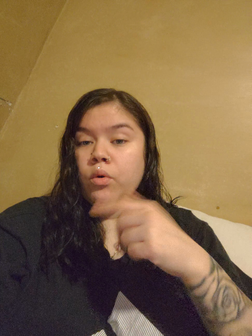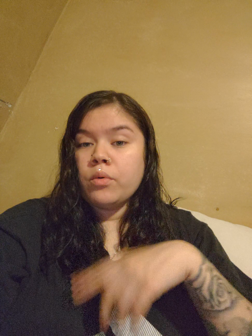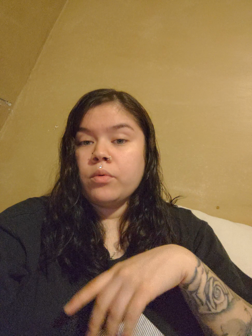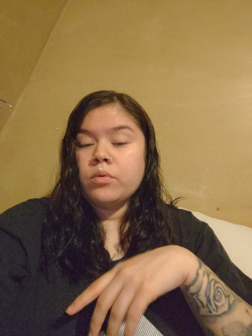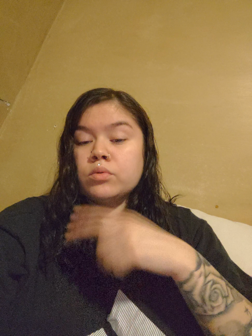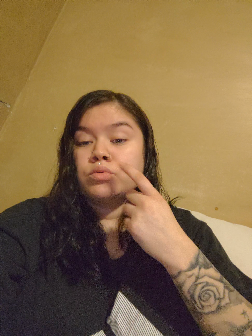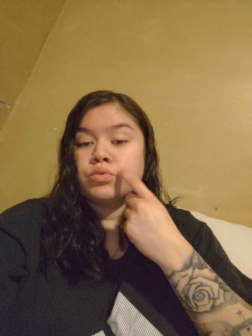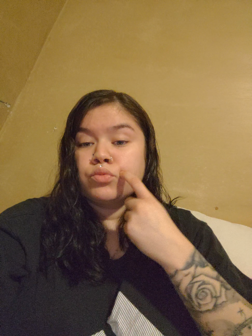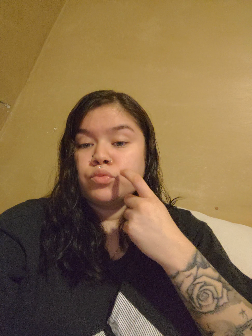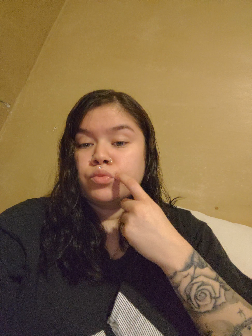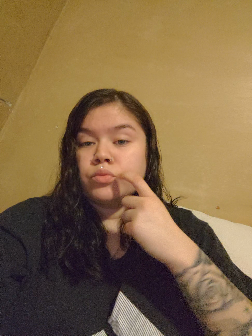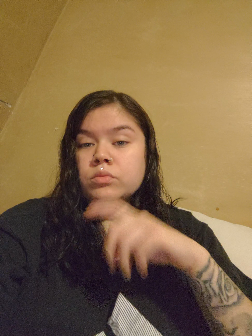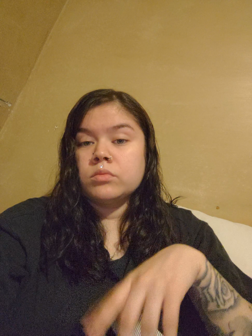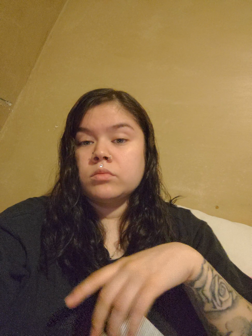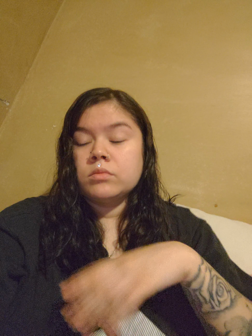tooth